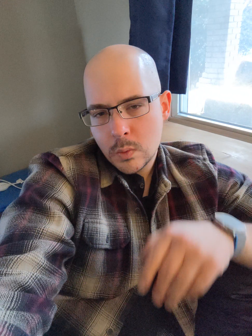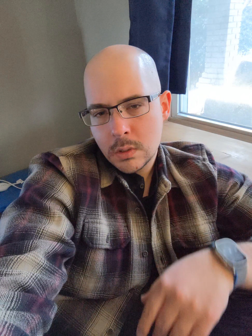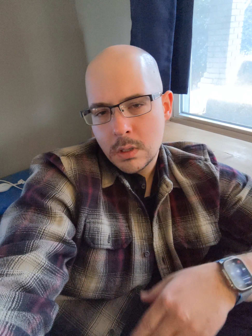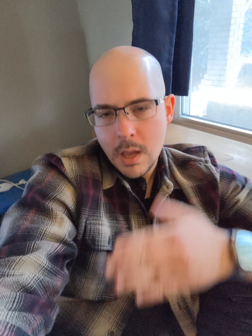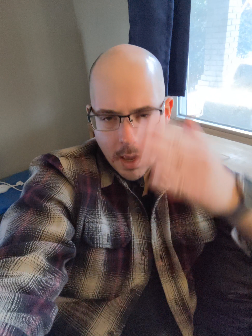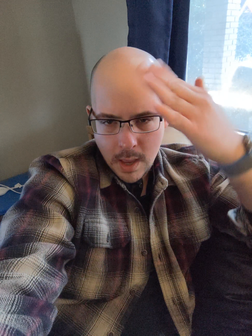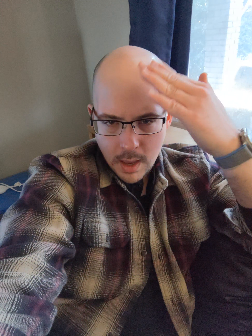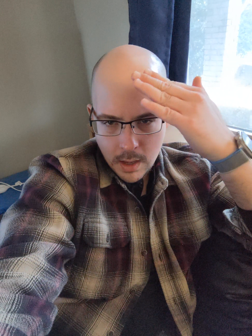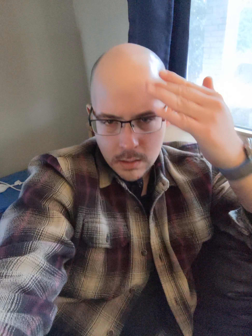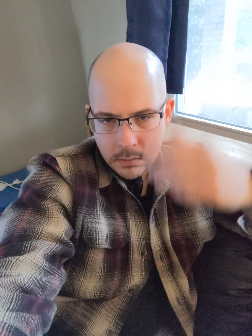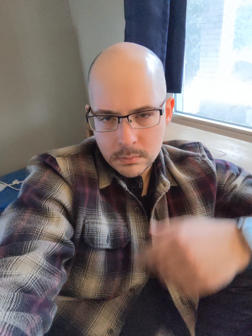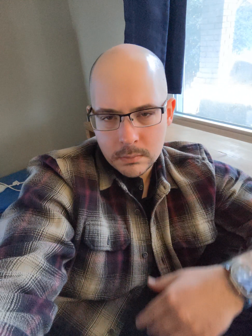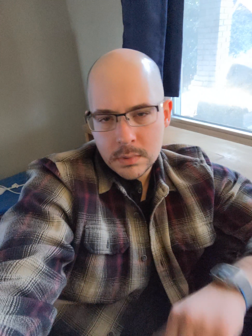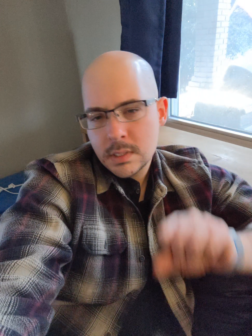hat